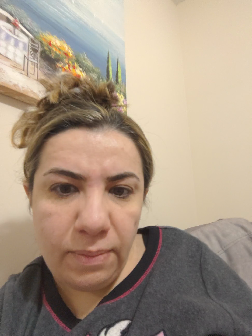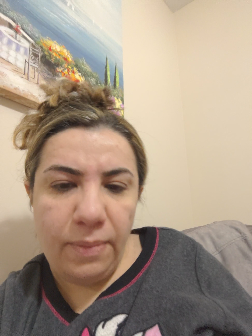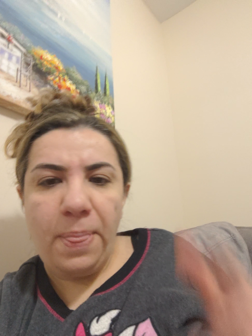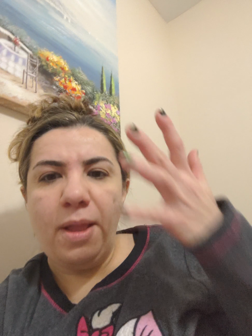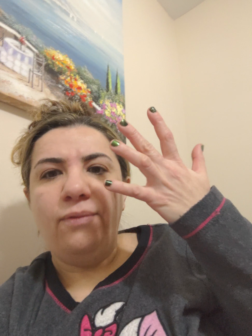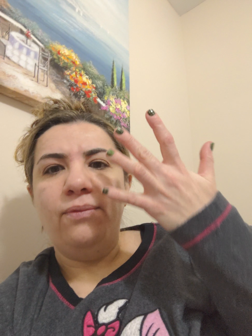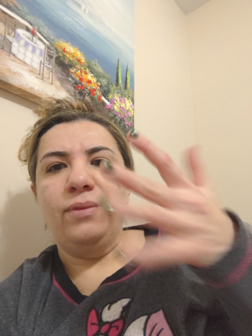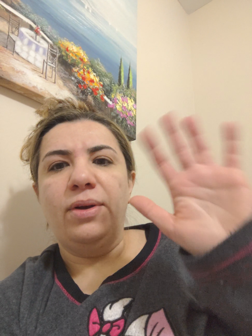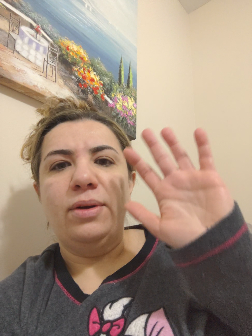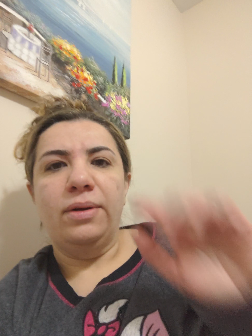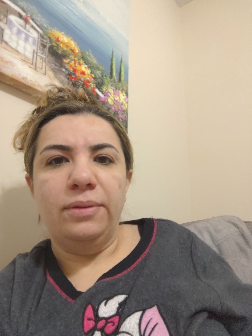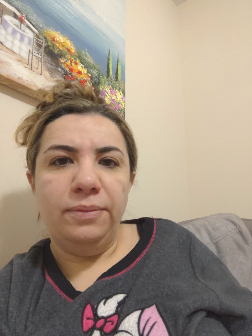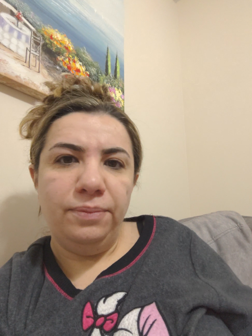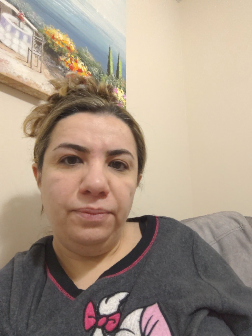finish